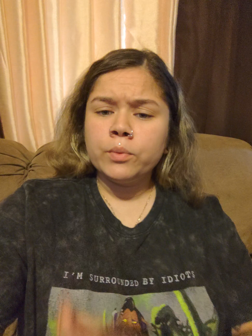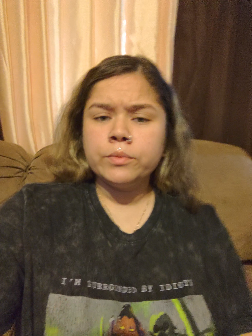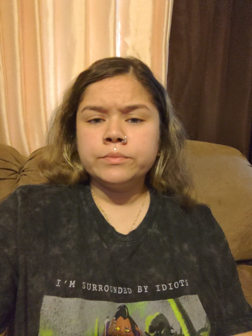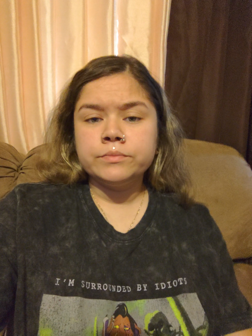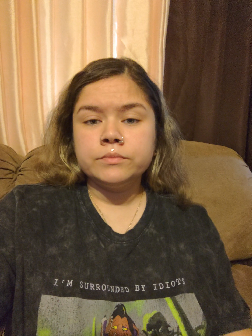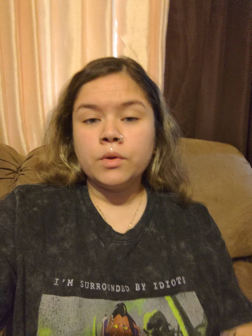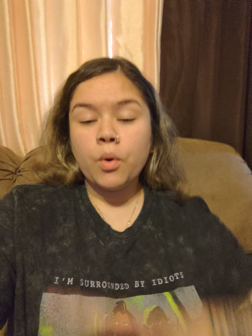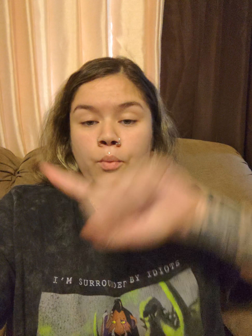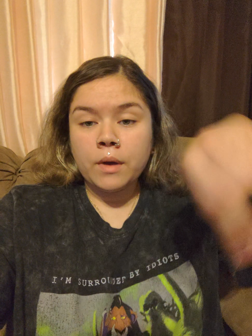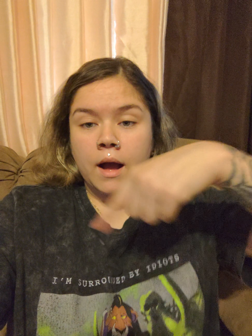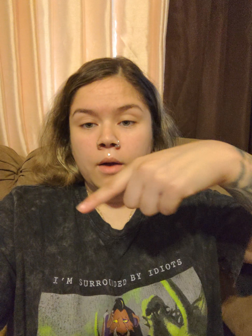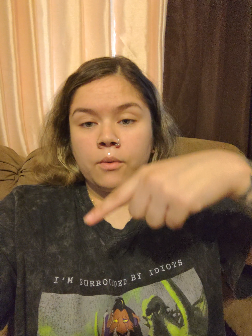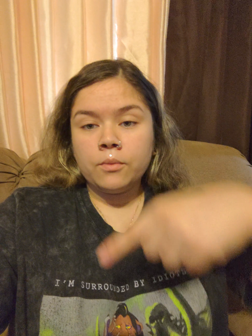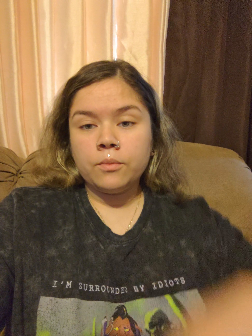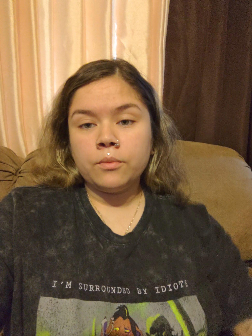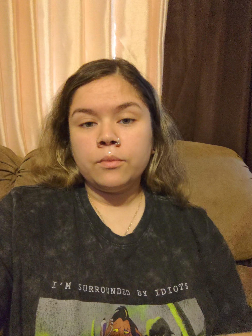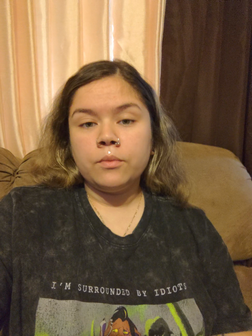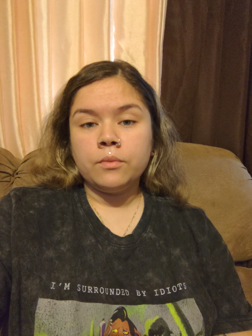around